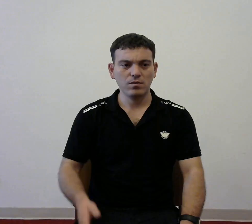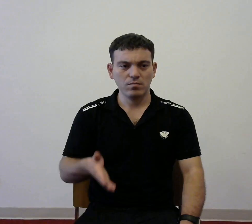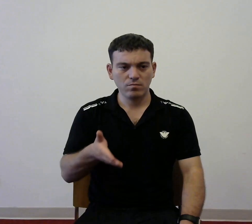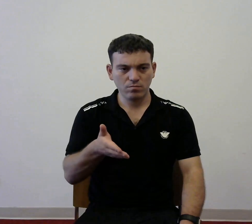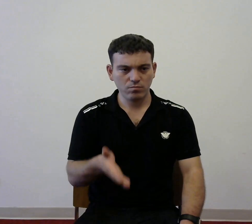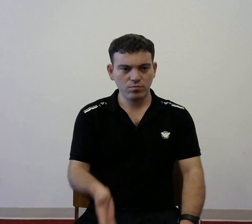burda